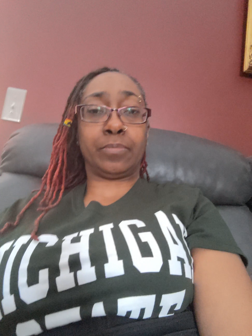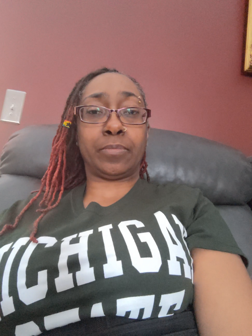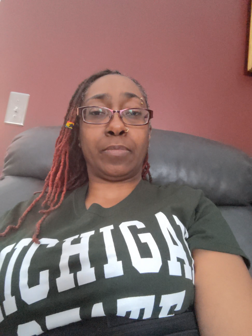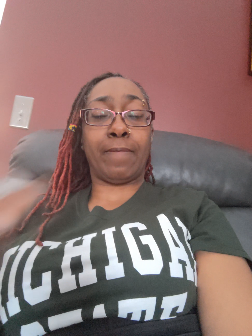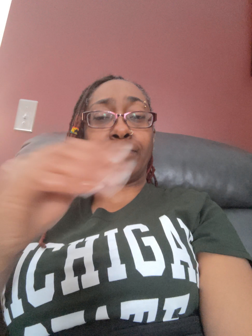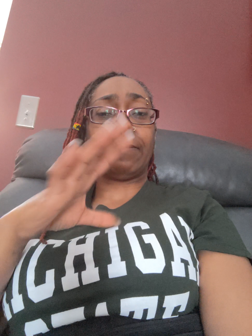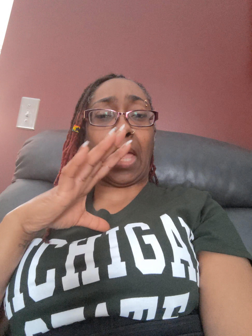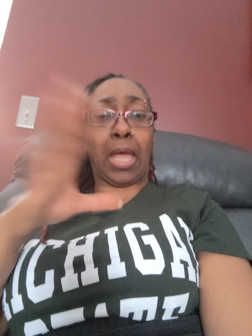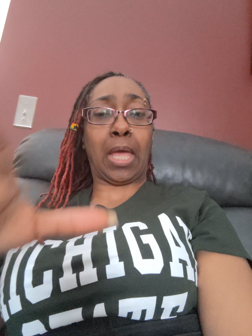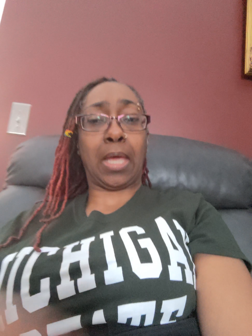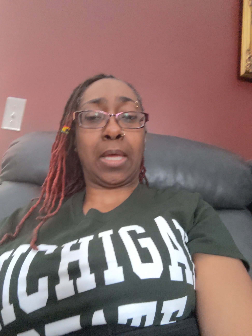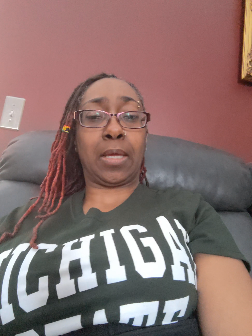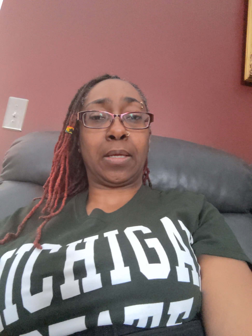fine